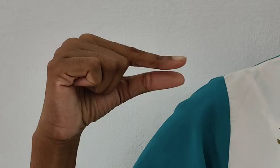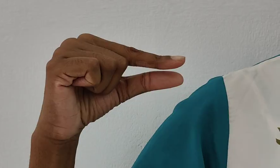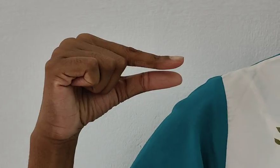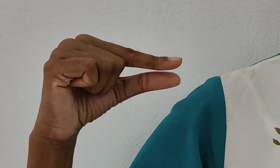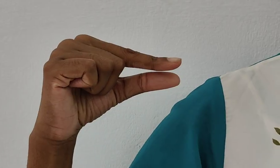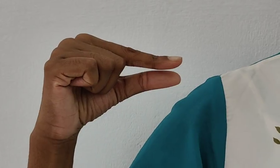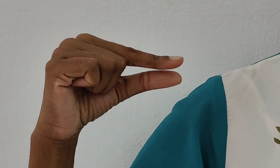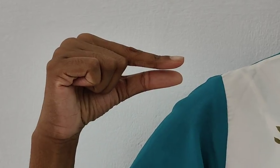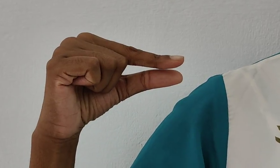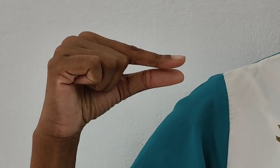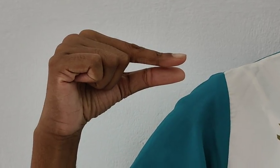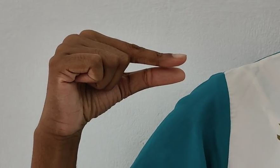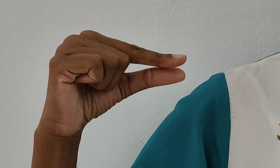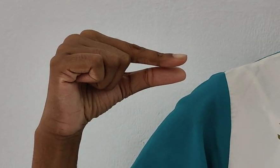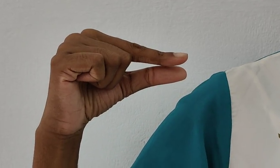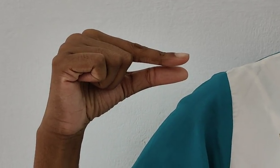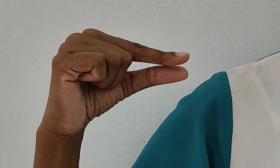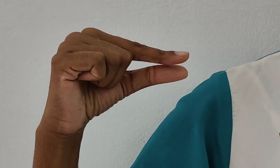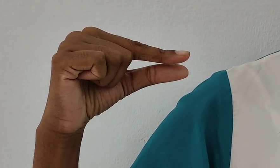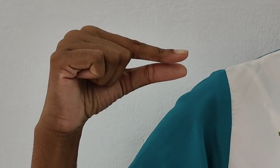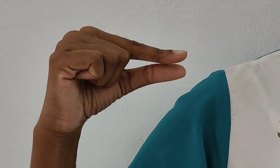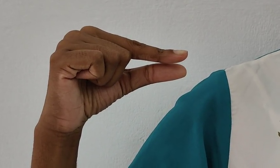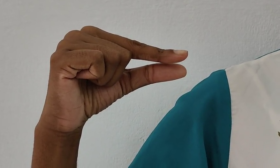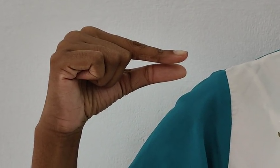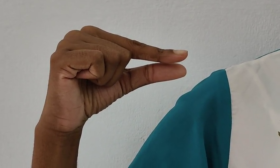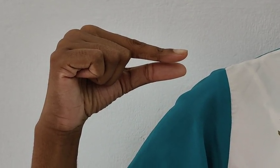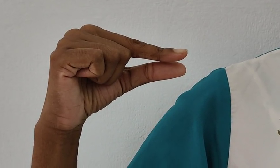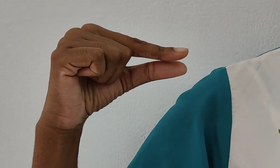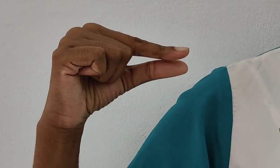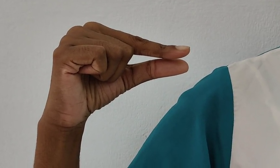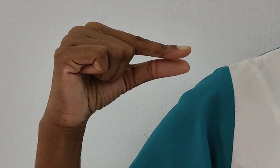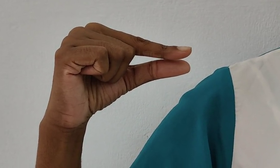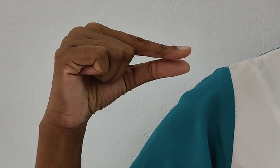ഉ